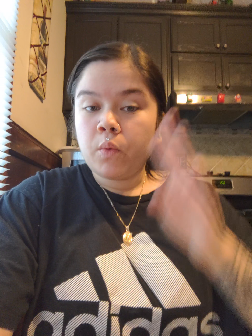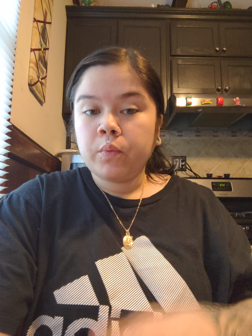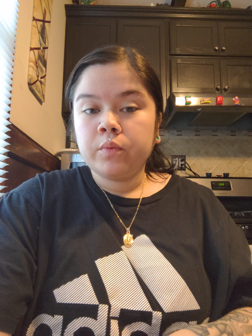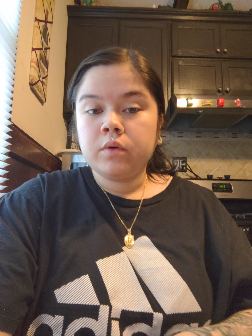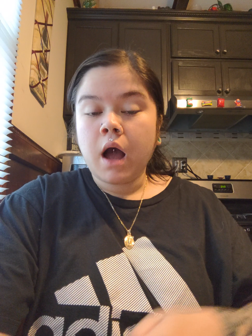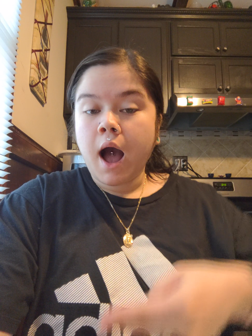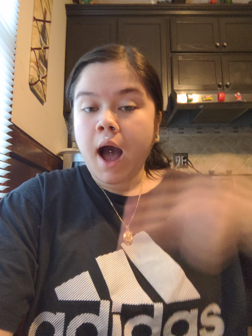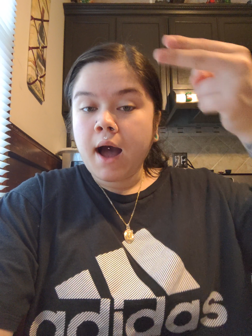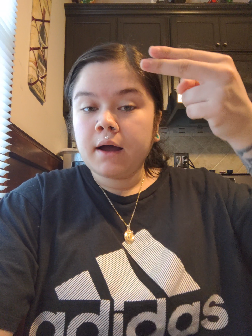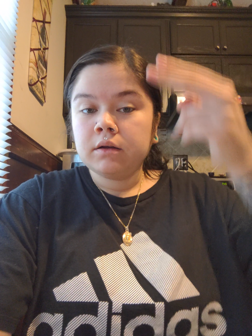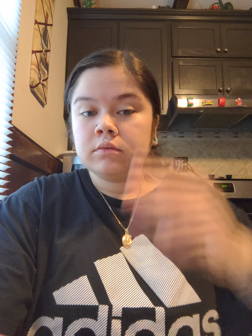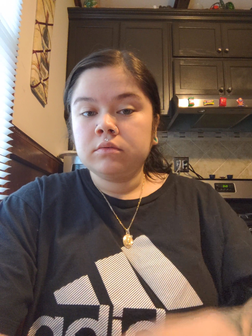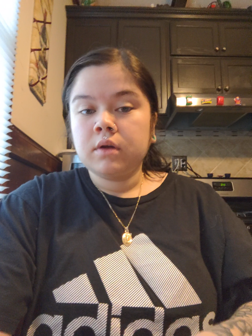high